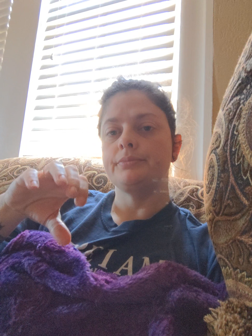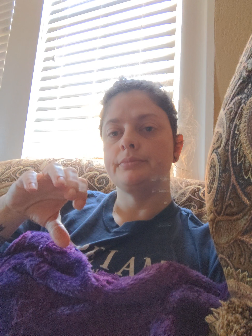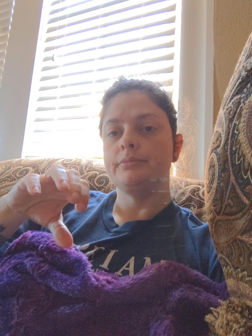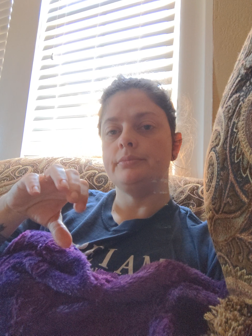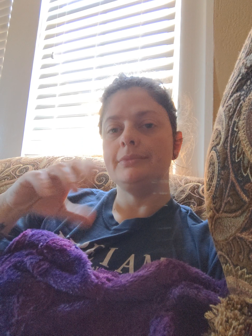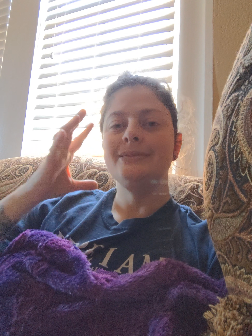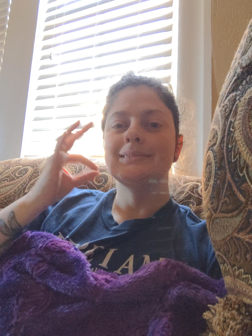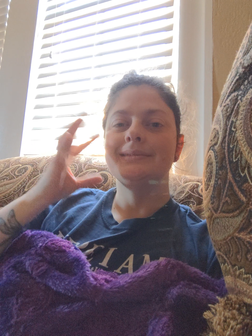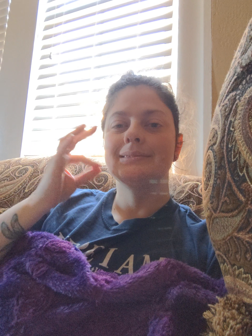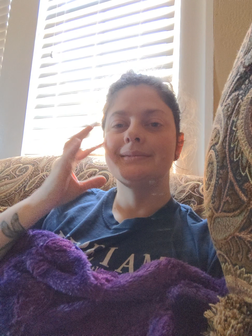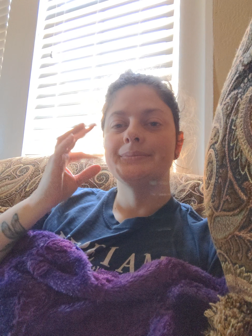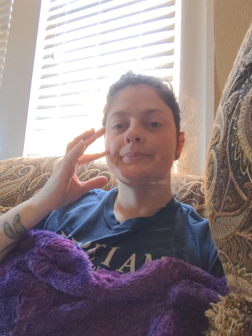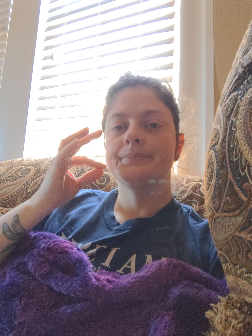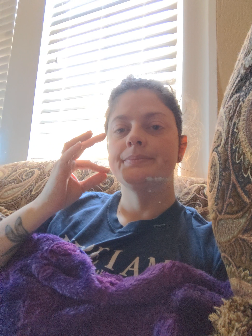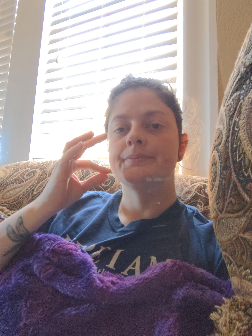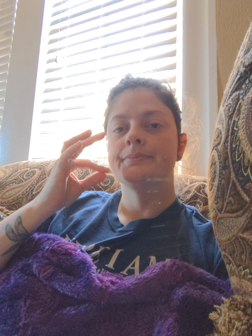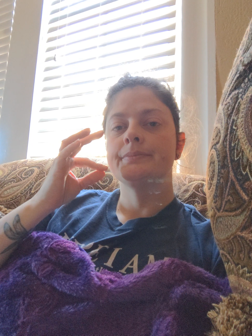kitty